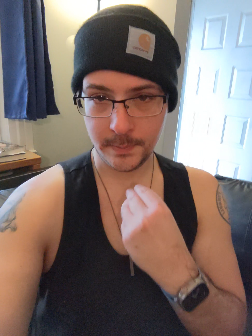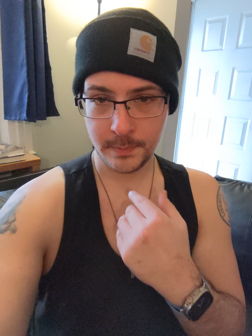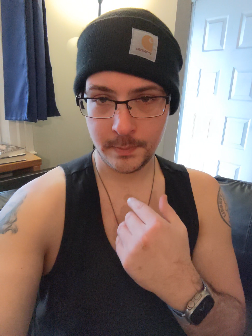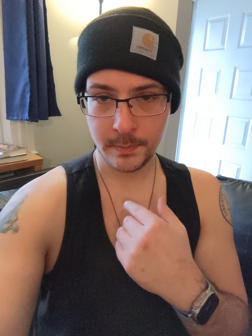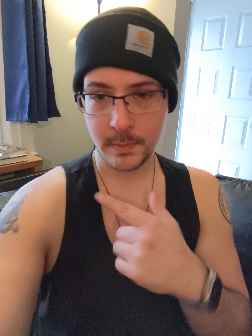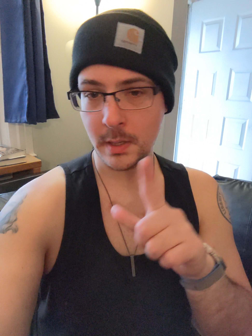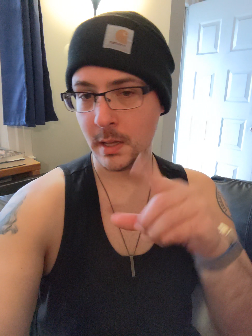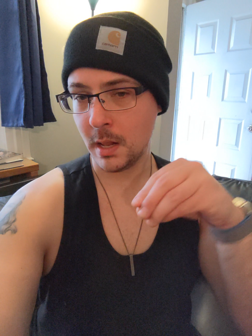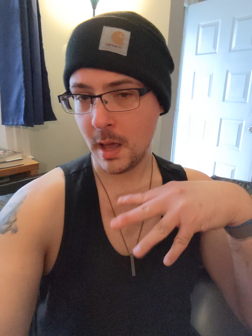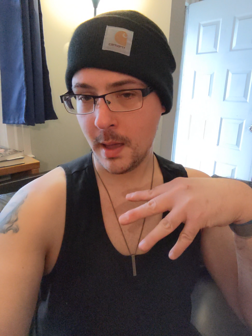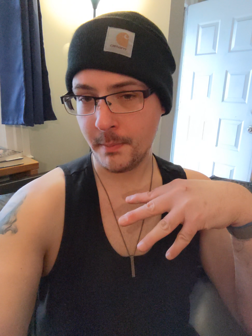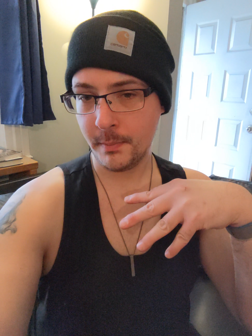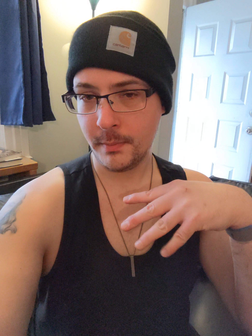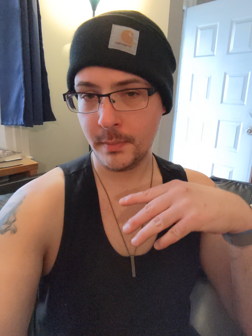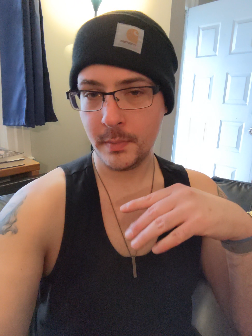lamp